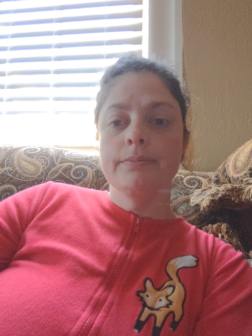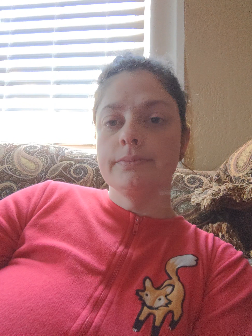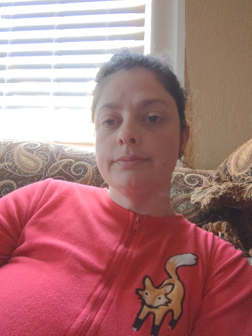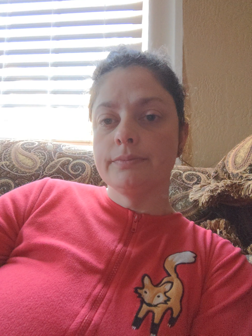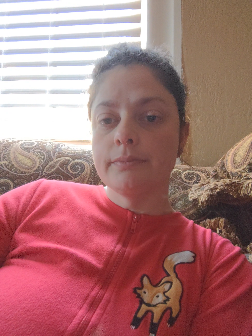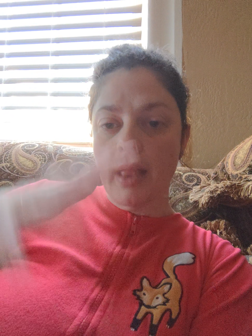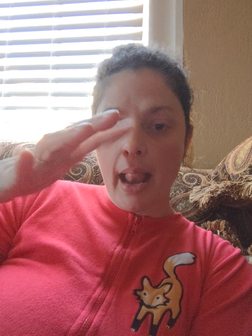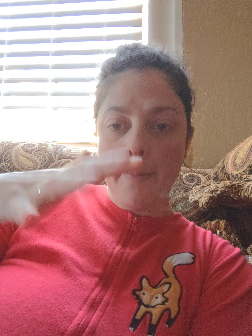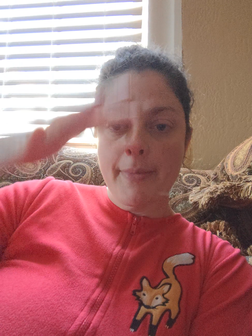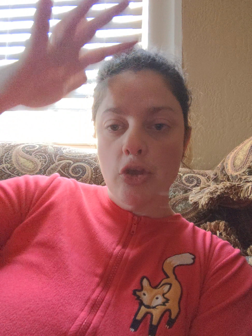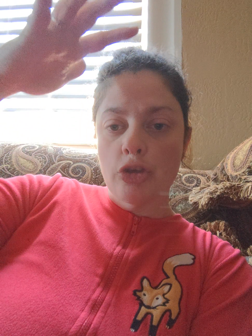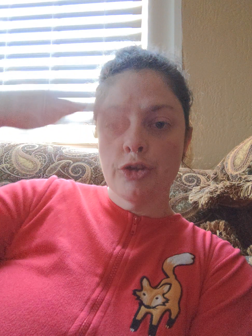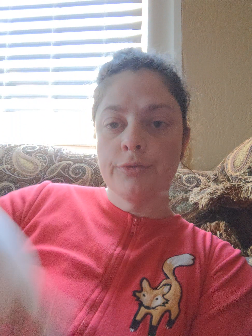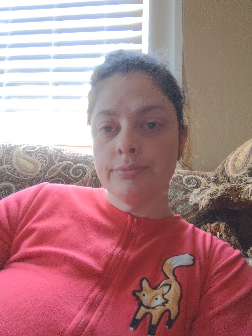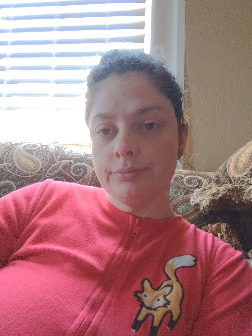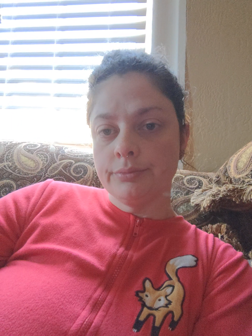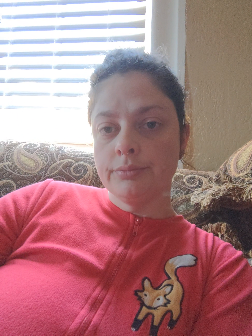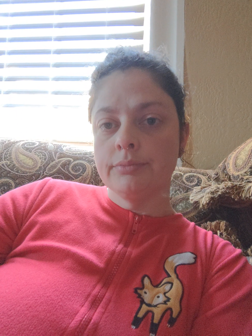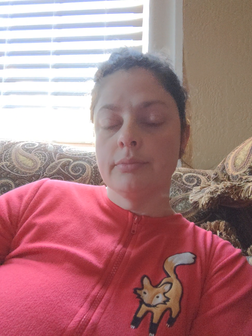helicopter